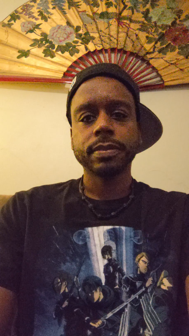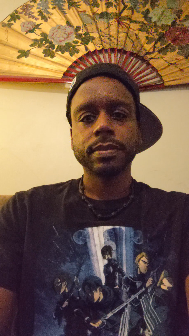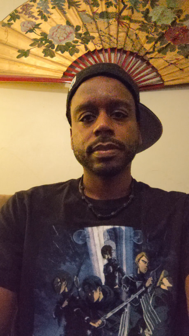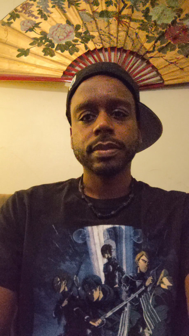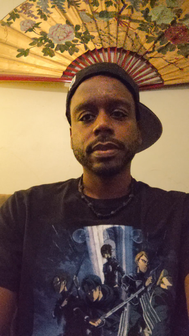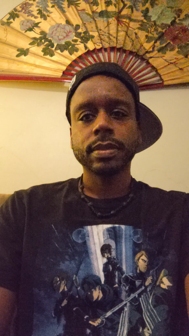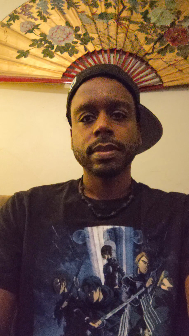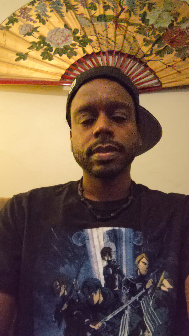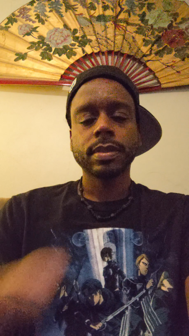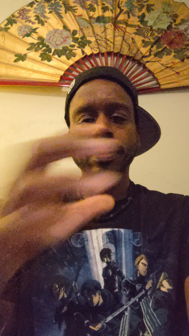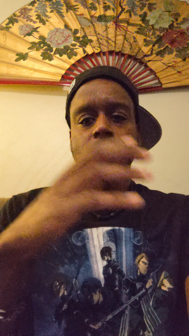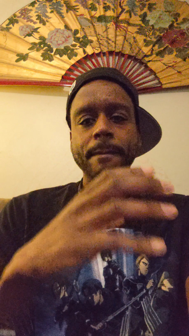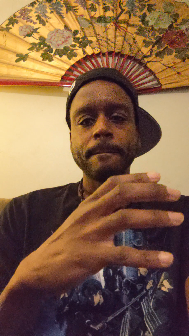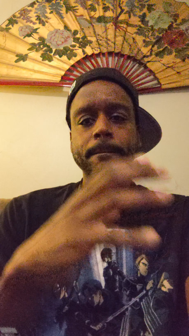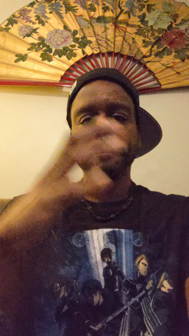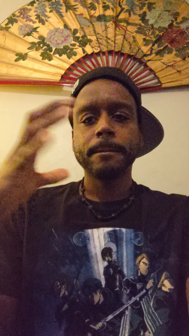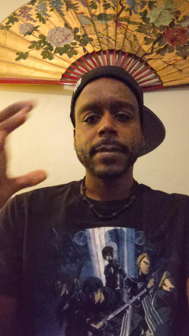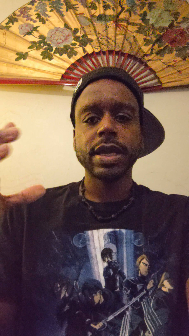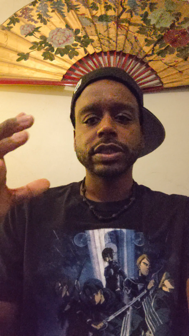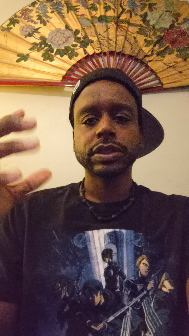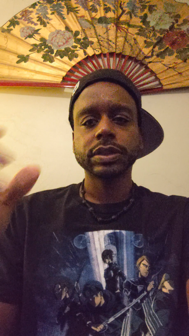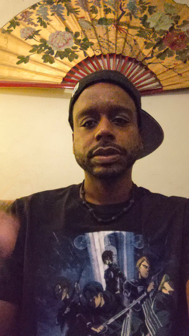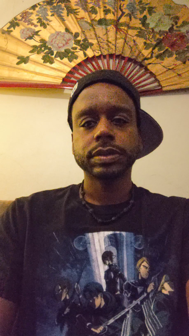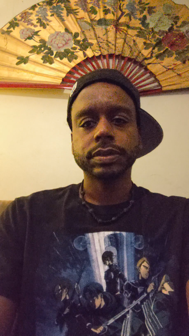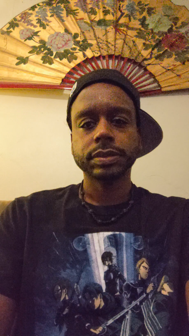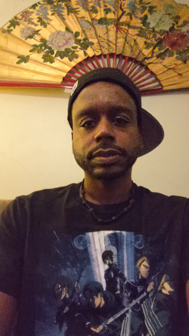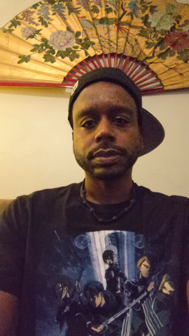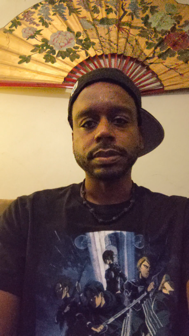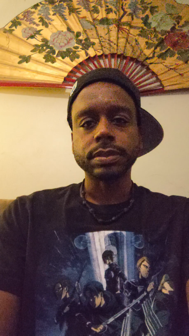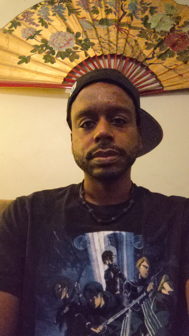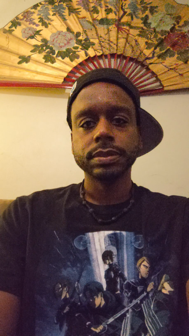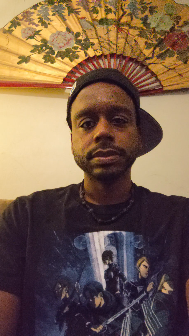much